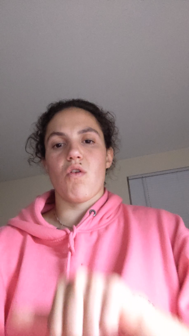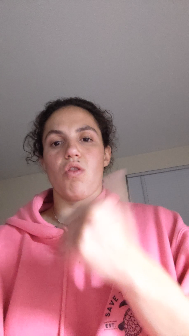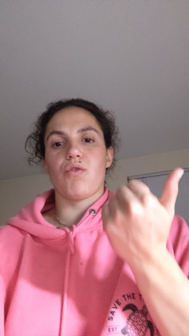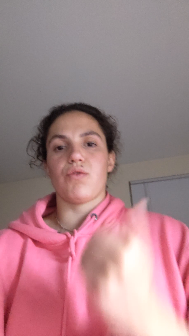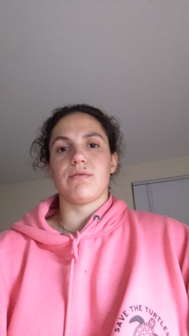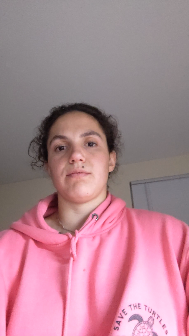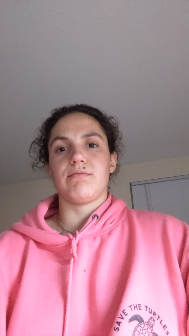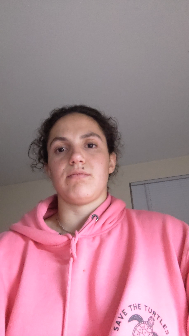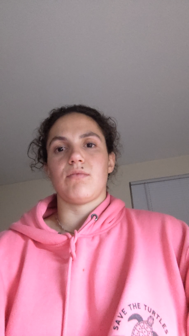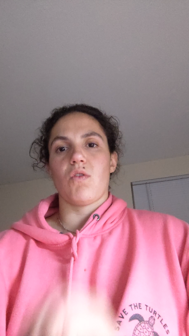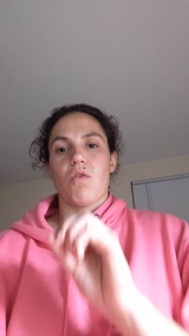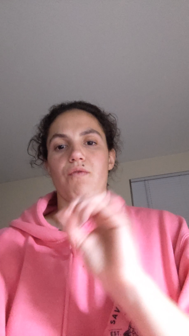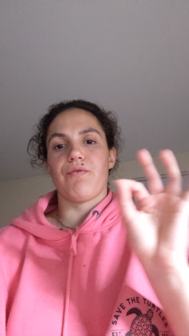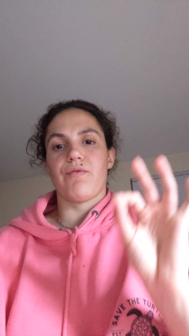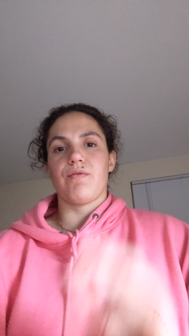off